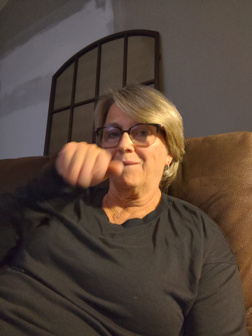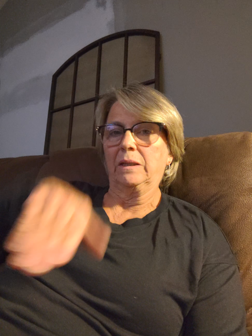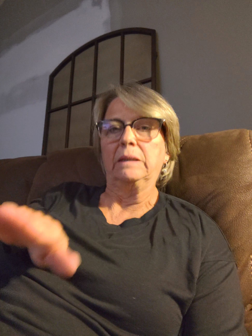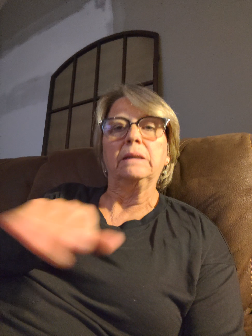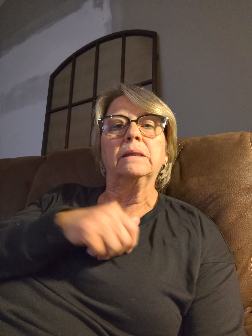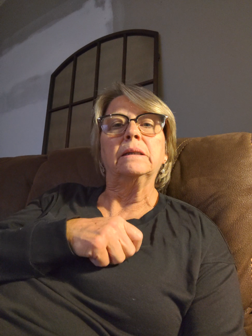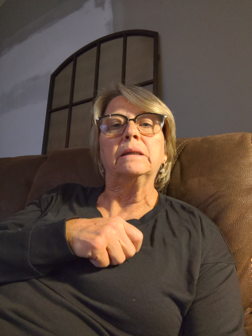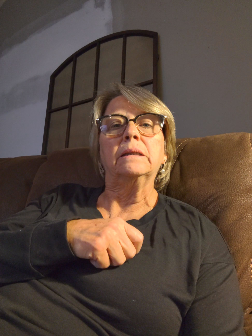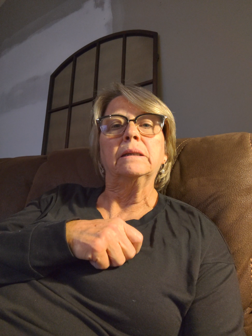elephant